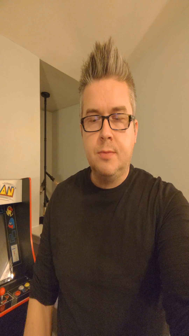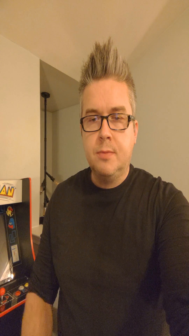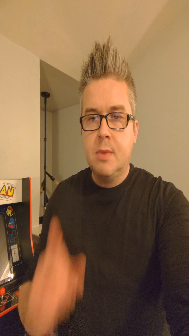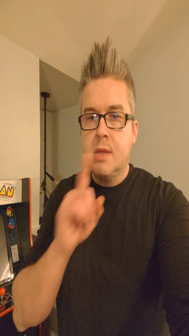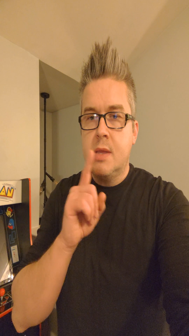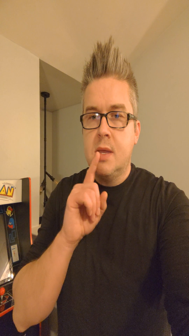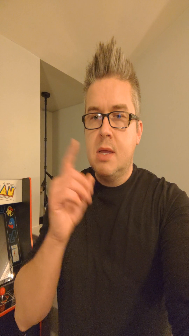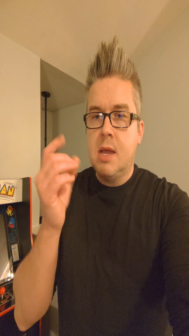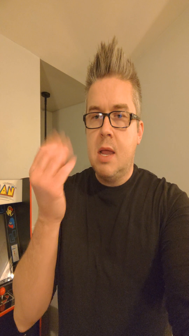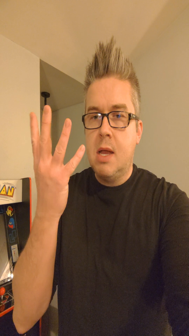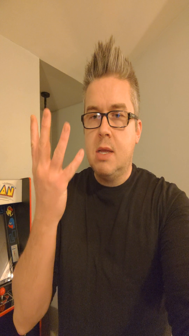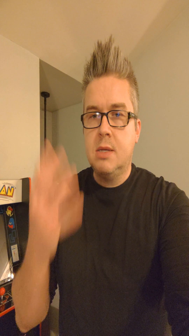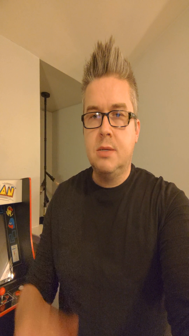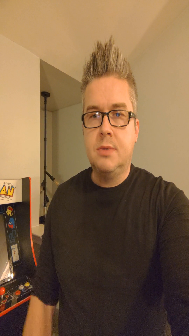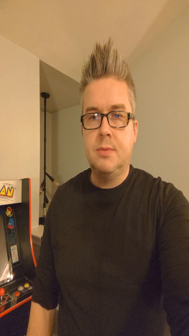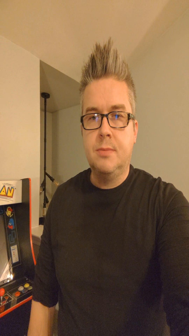lamp